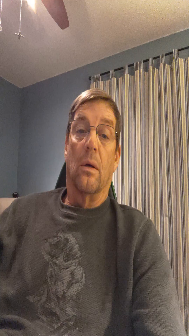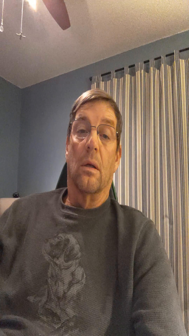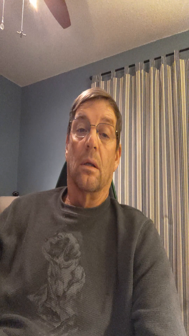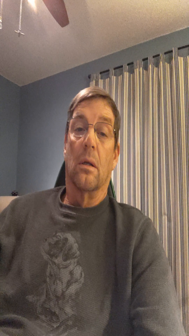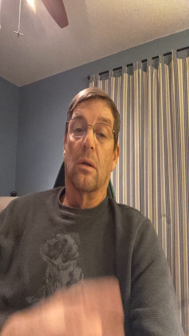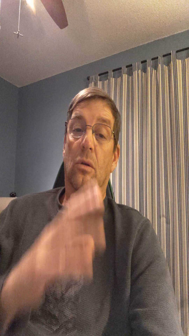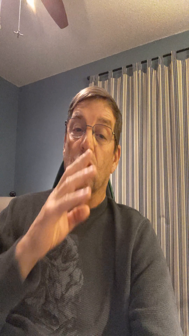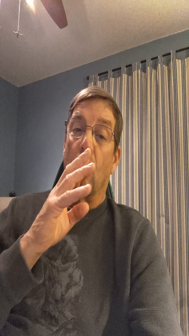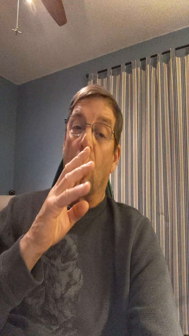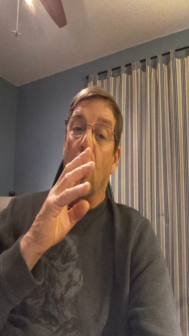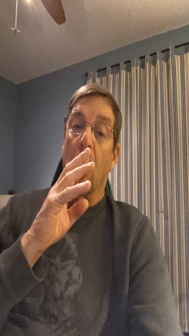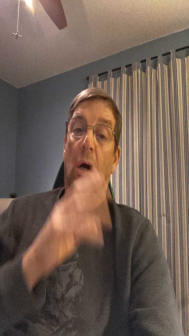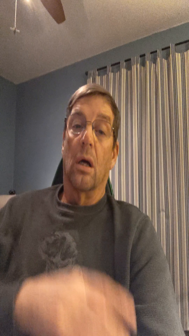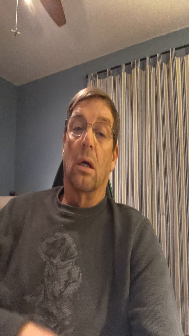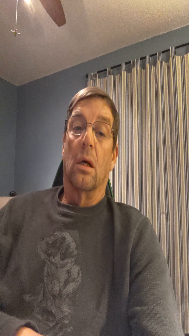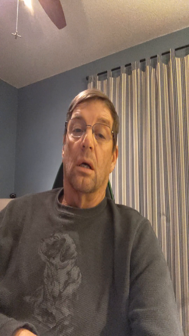talk